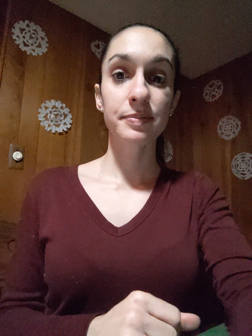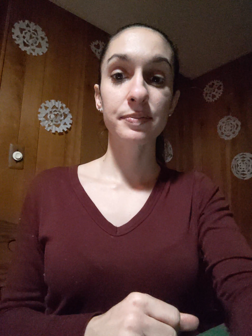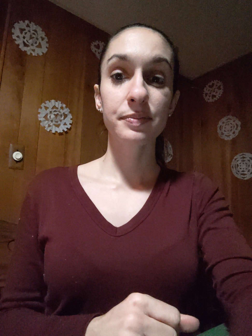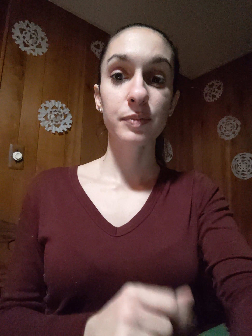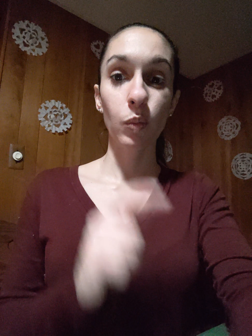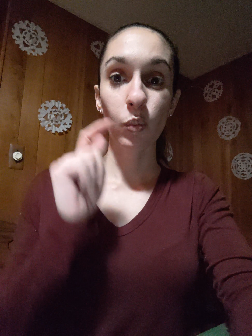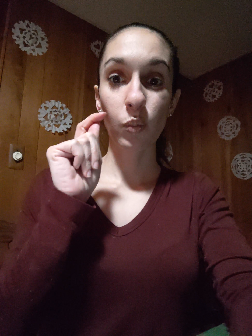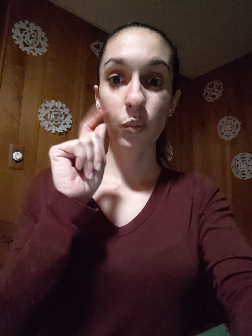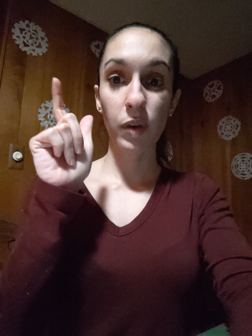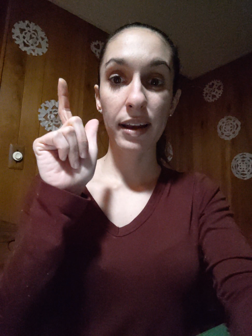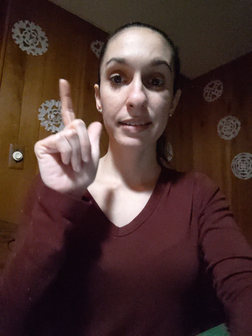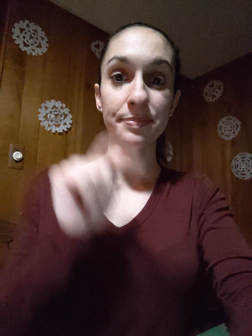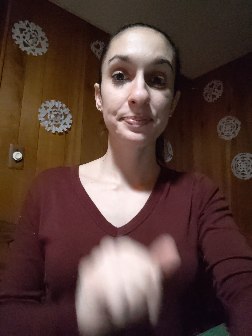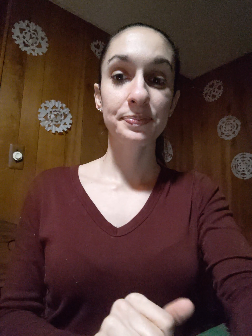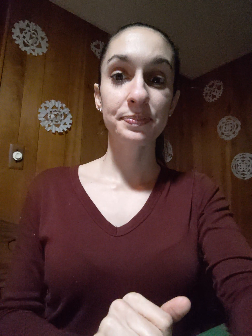wake